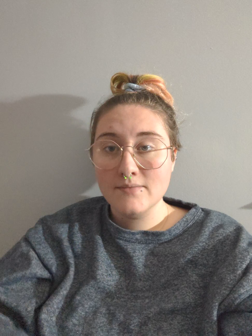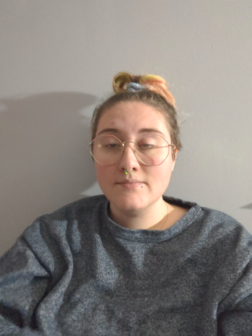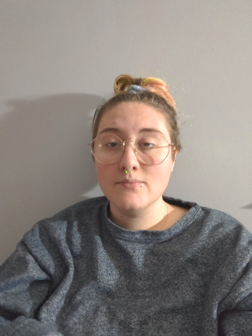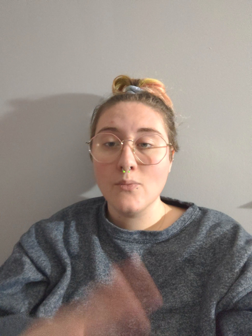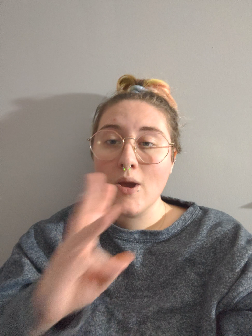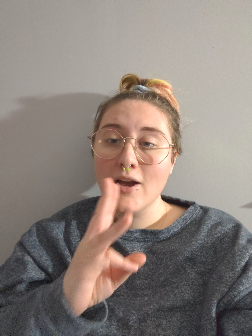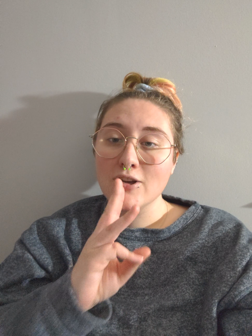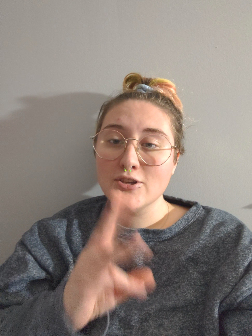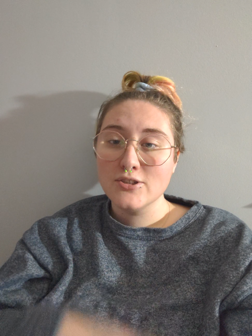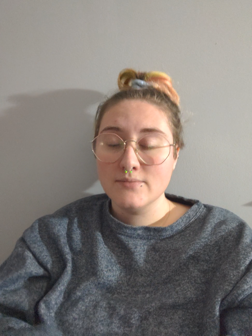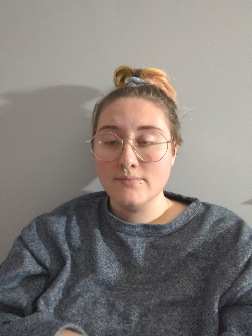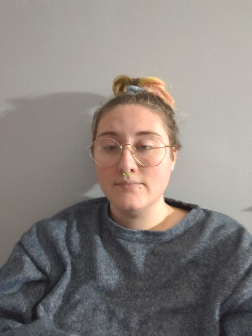water